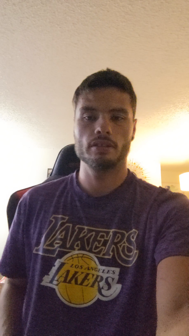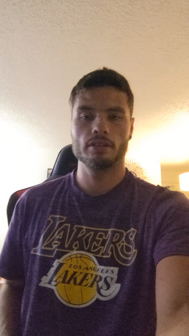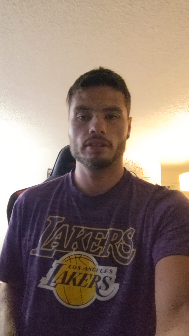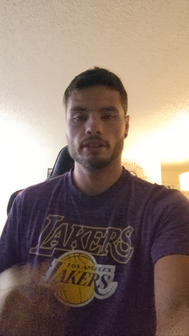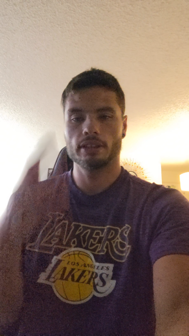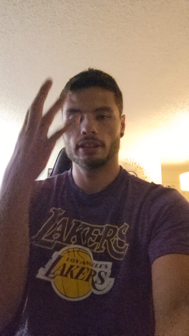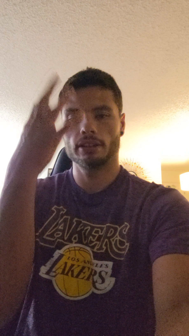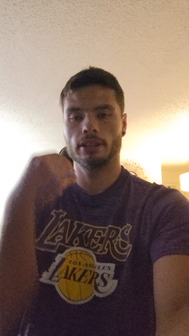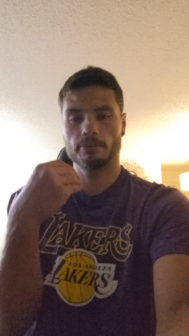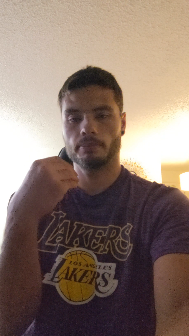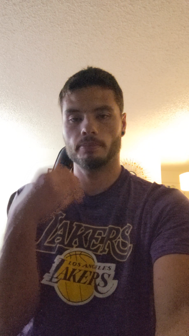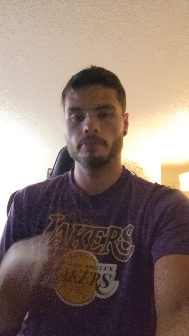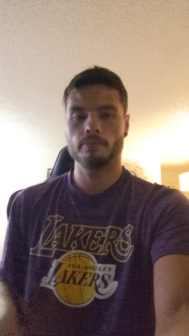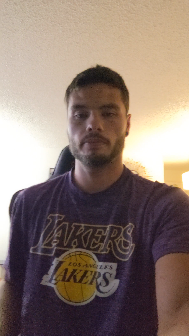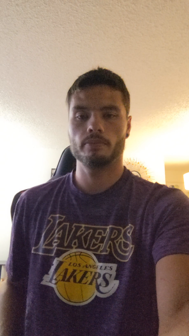asleep